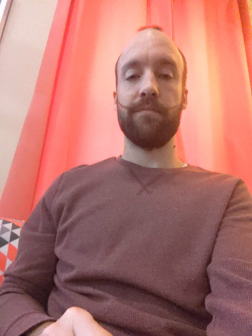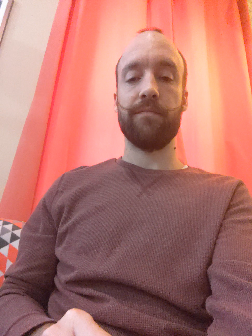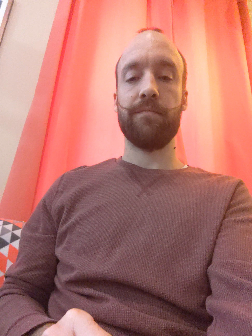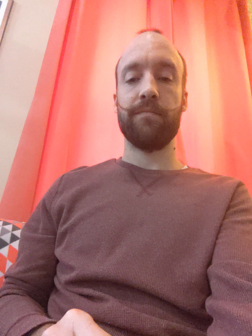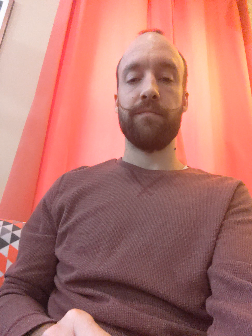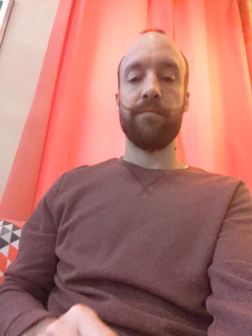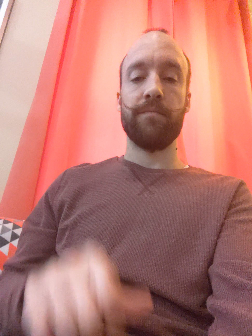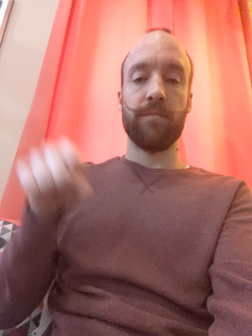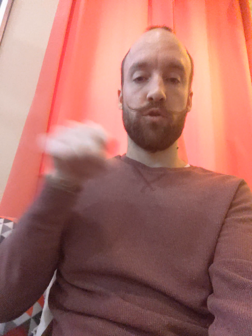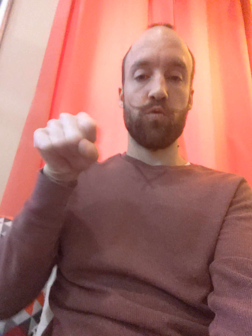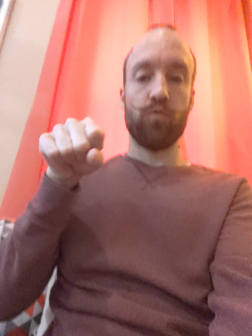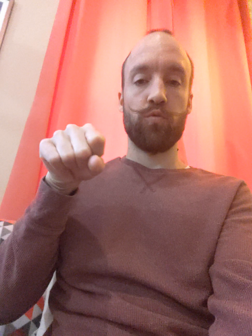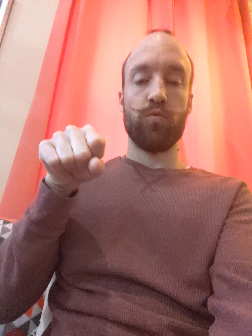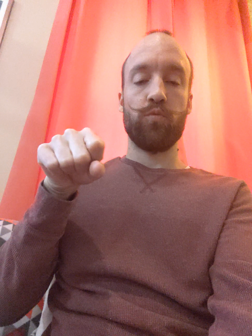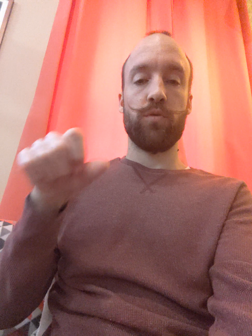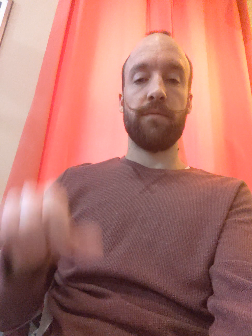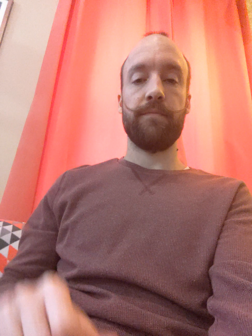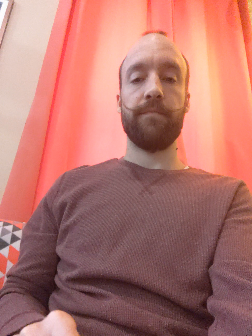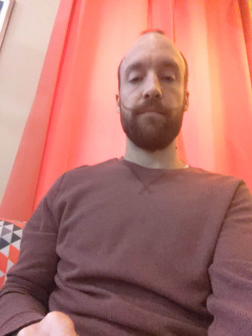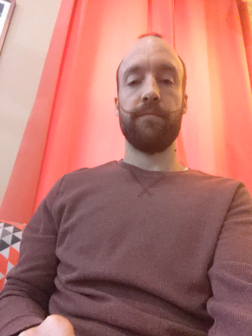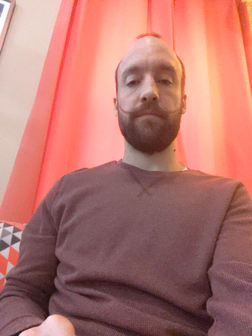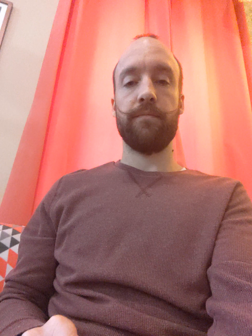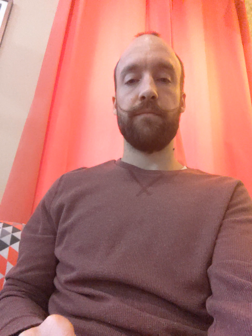shoe